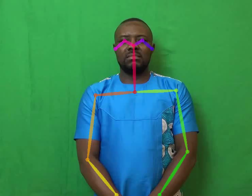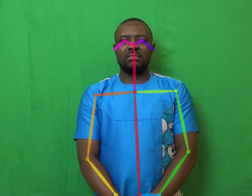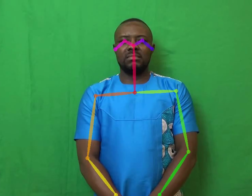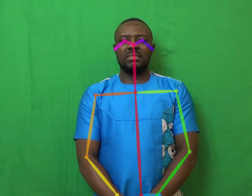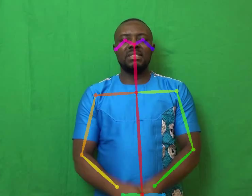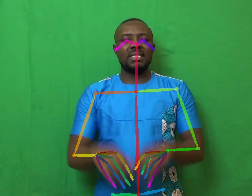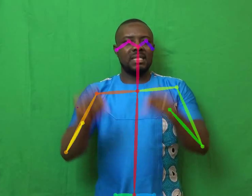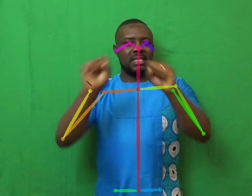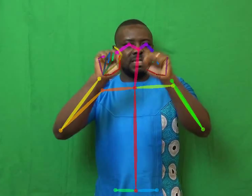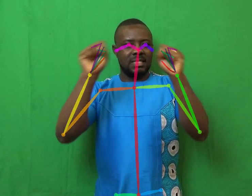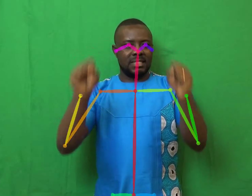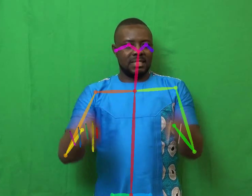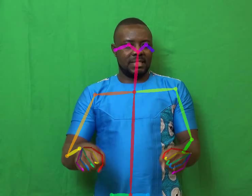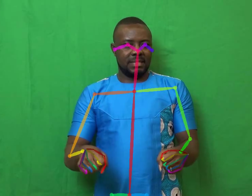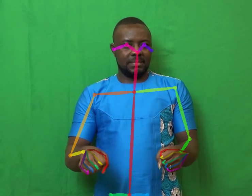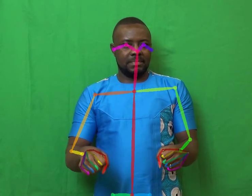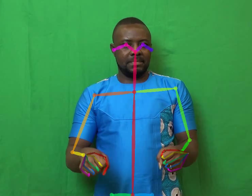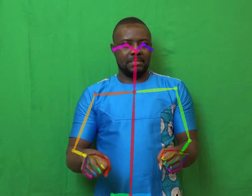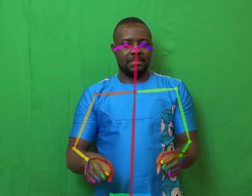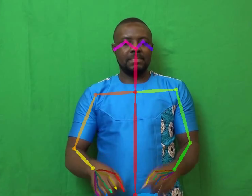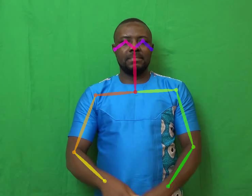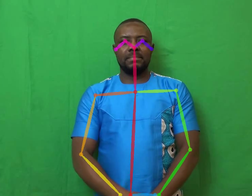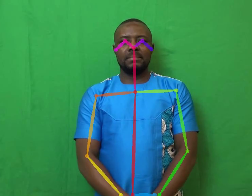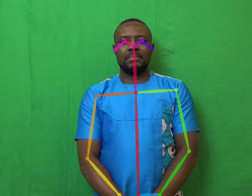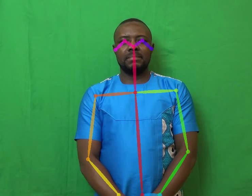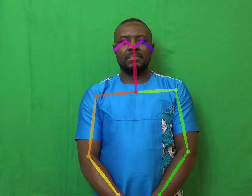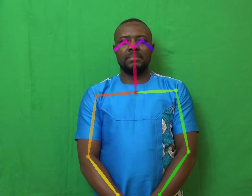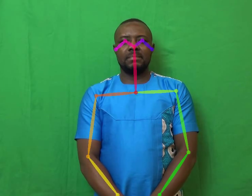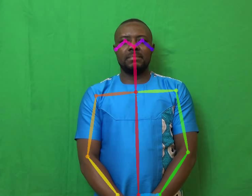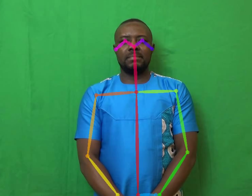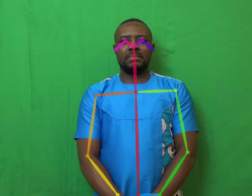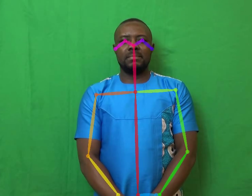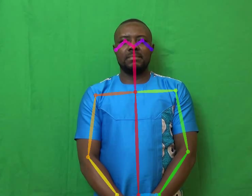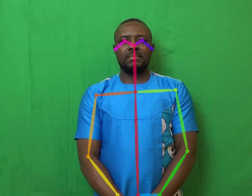system